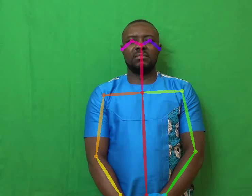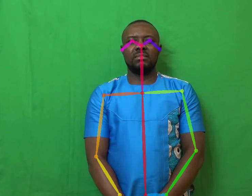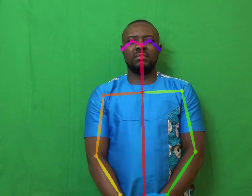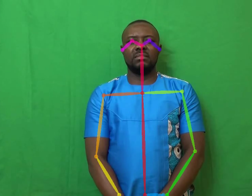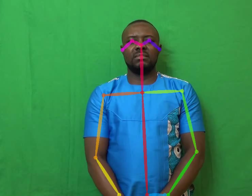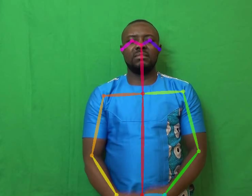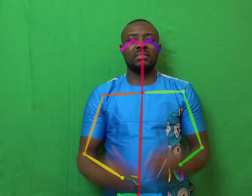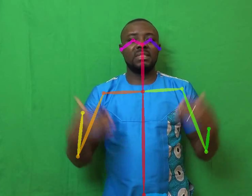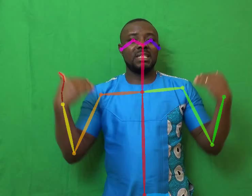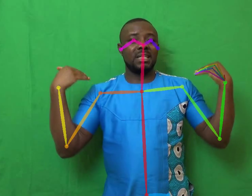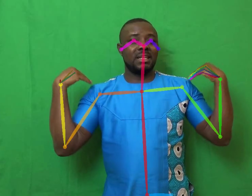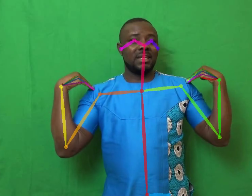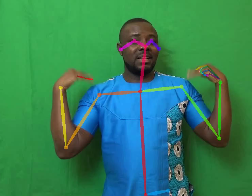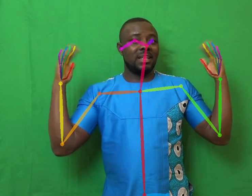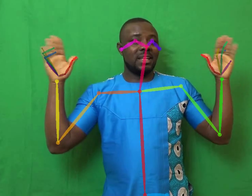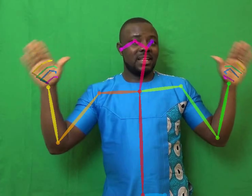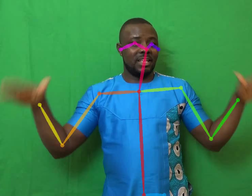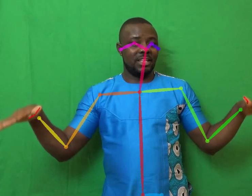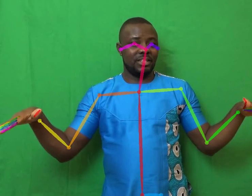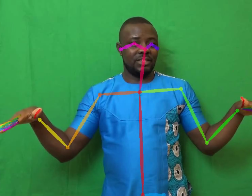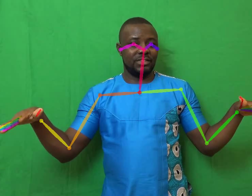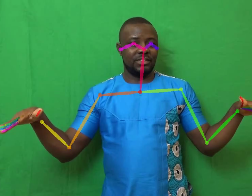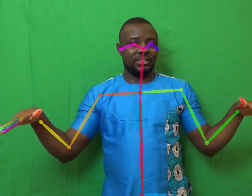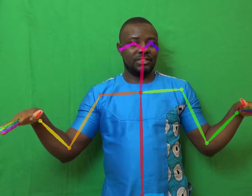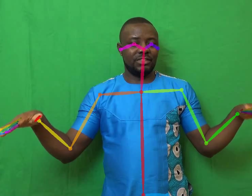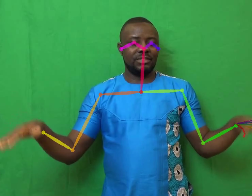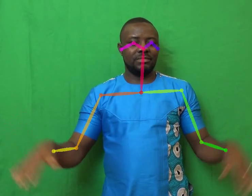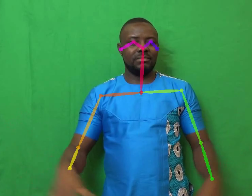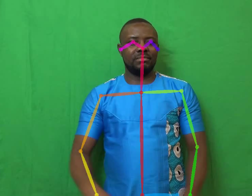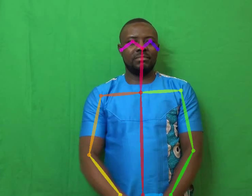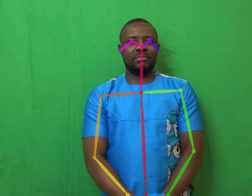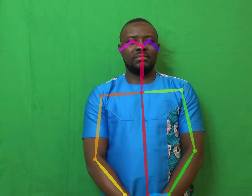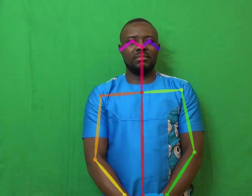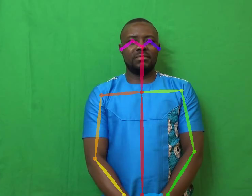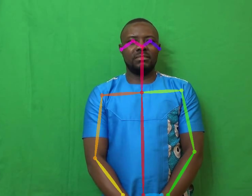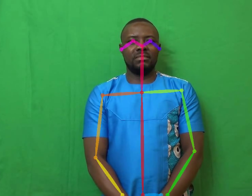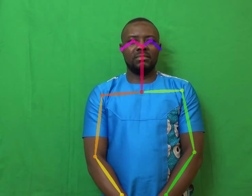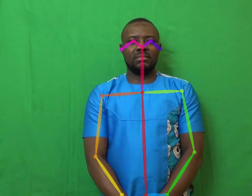angel